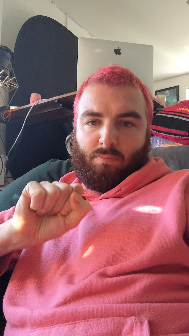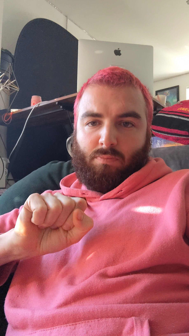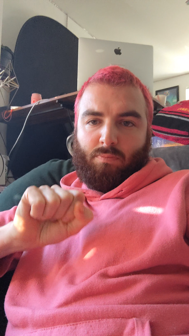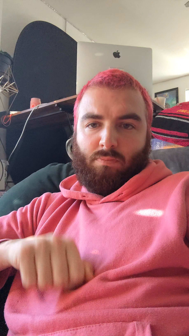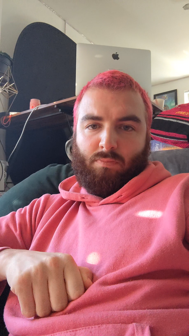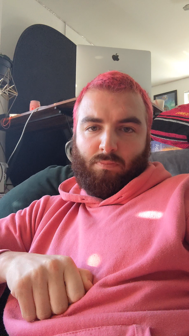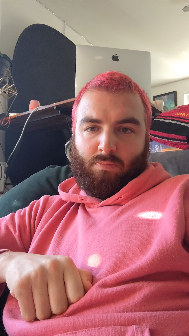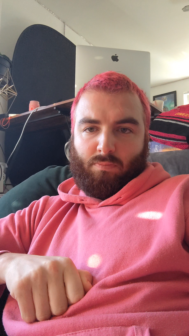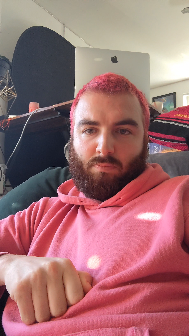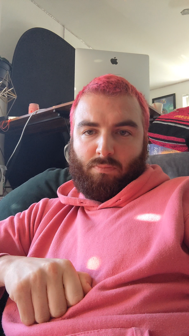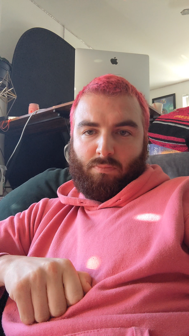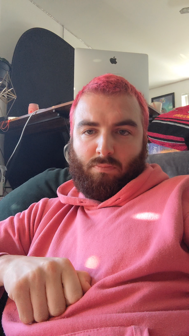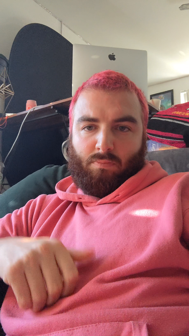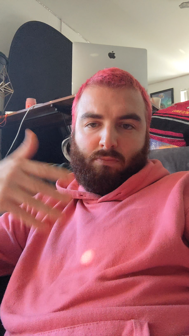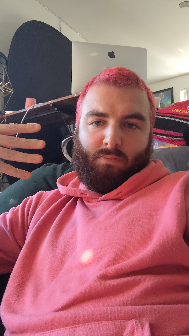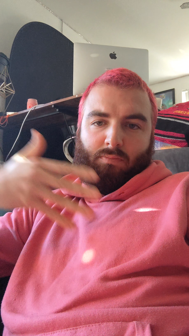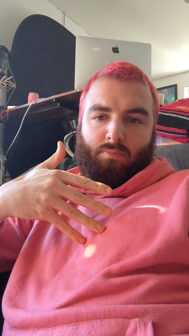scared